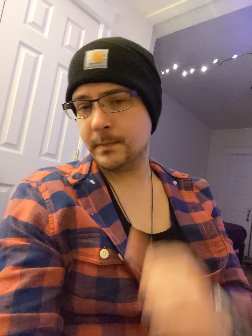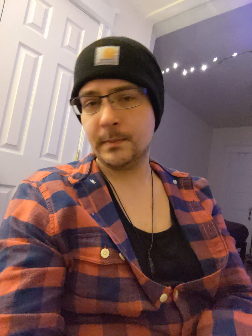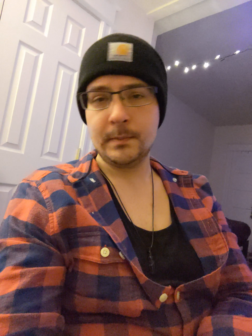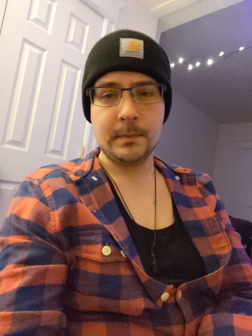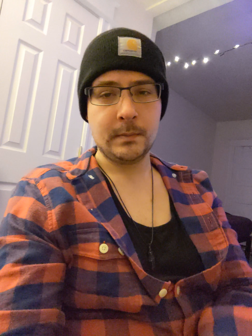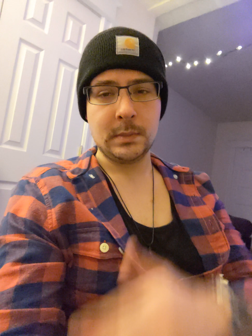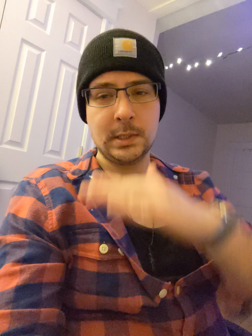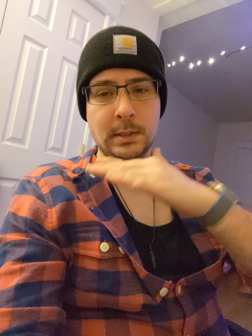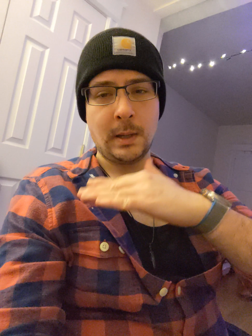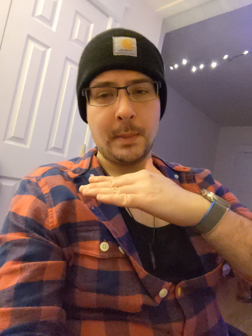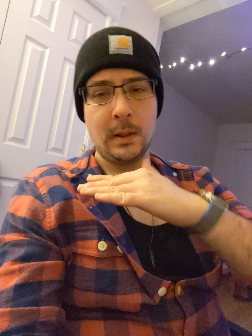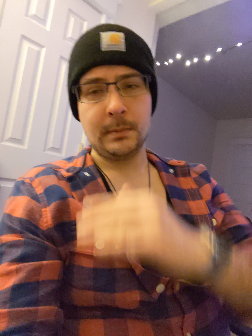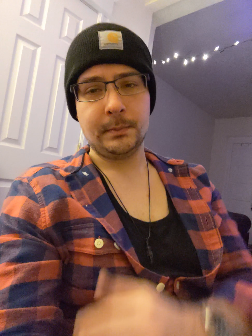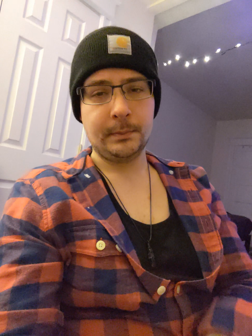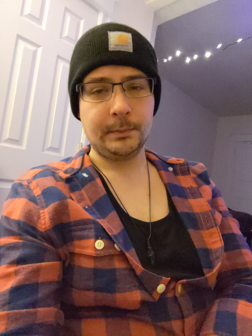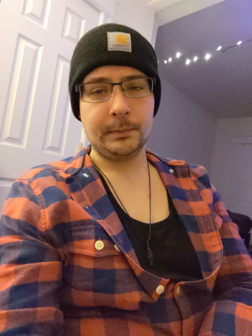table